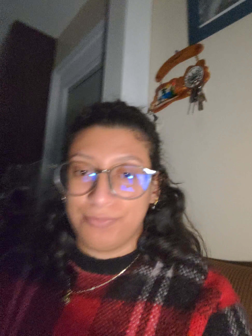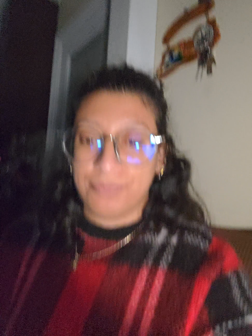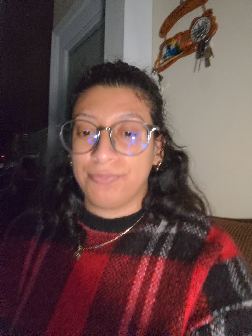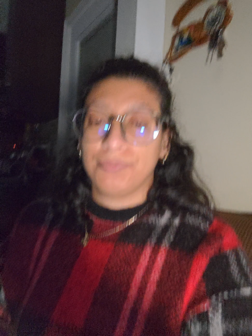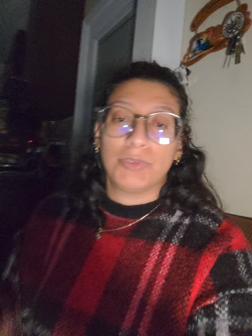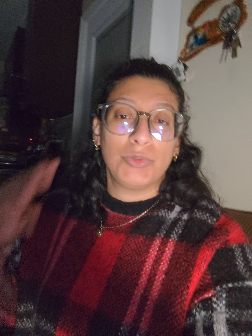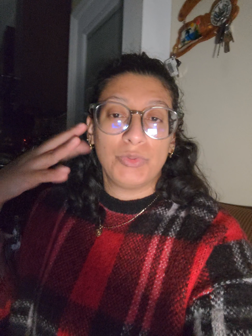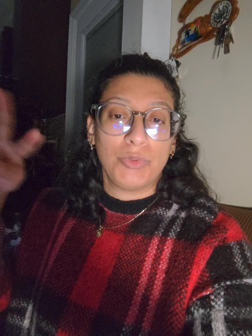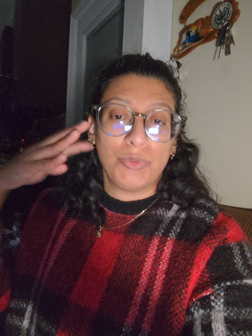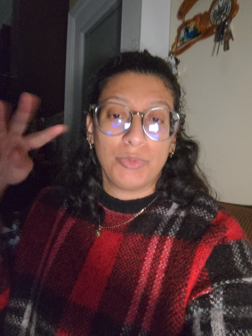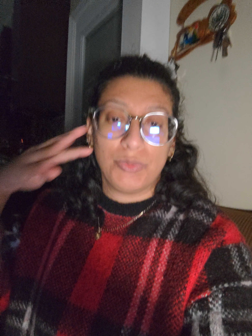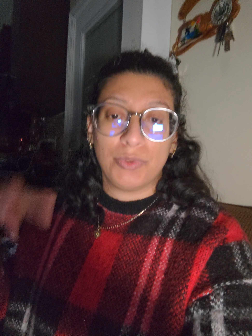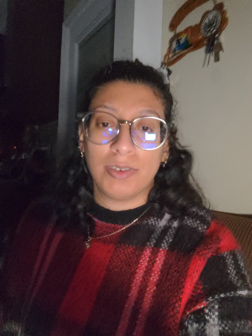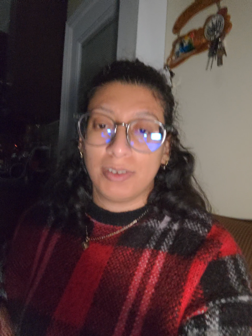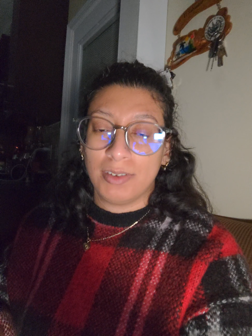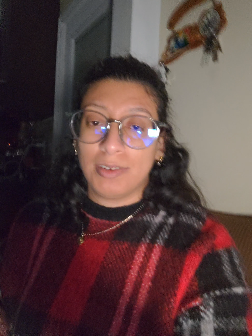noisy